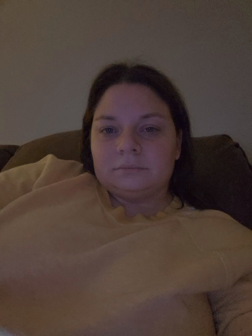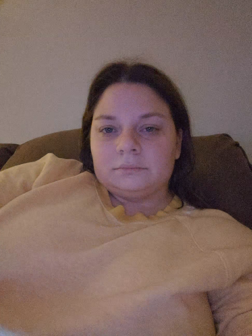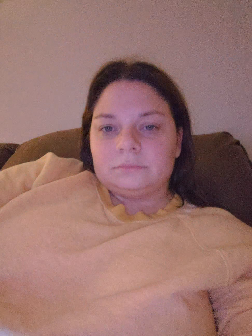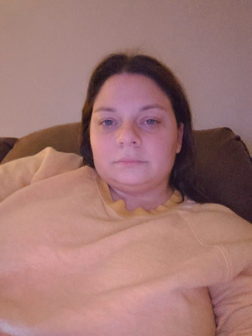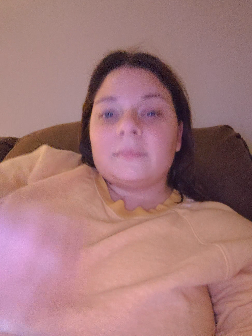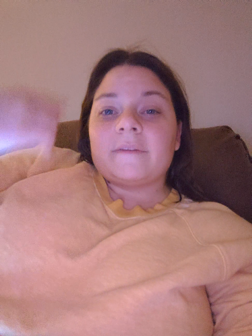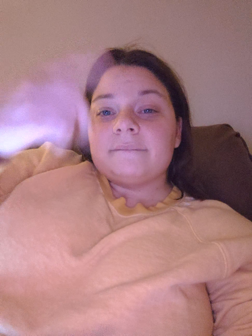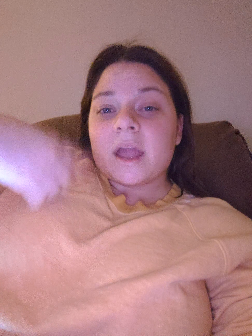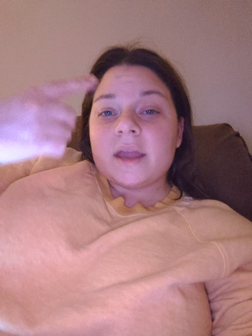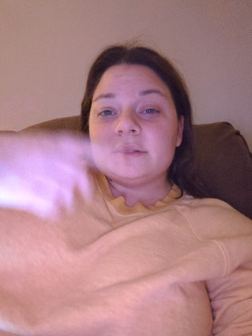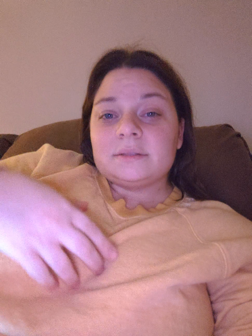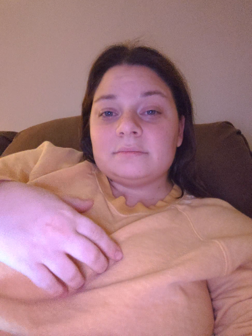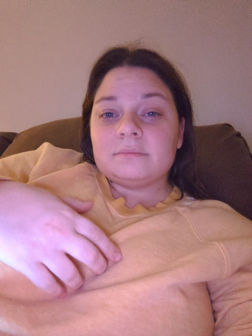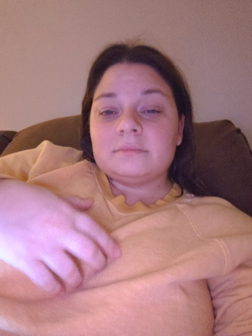face